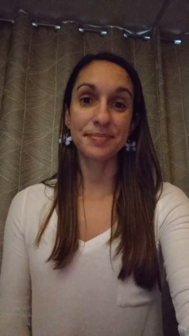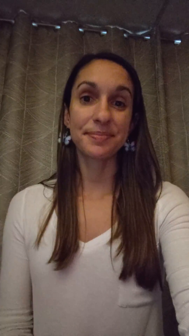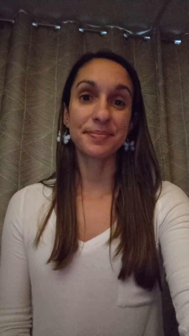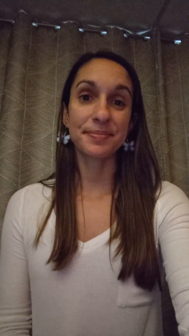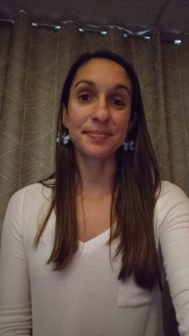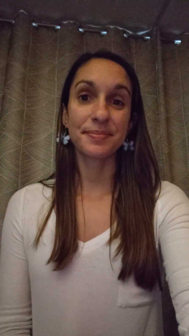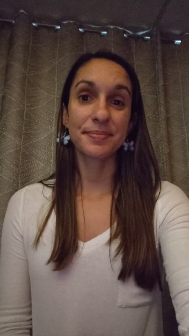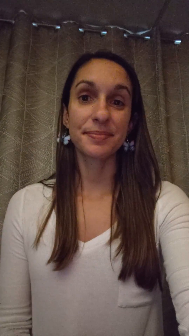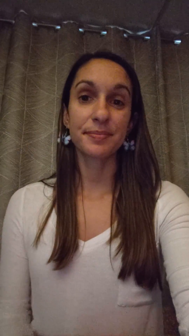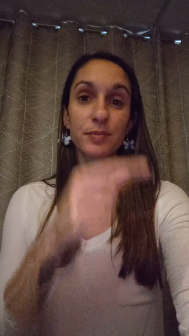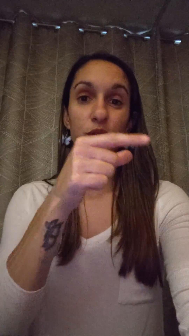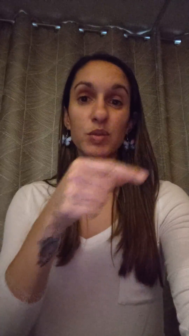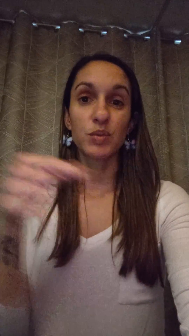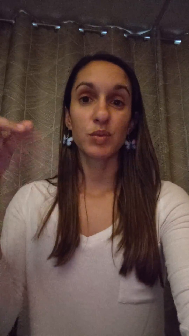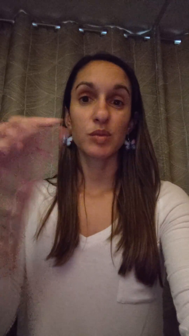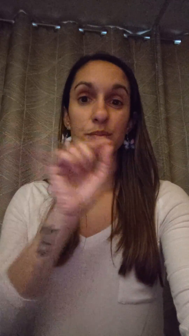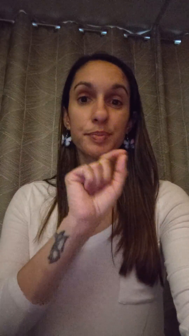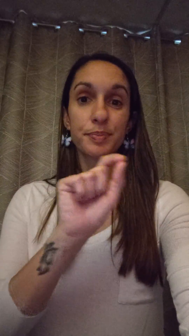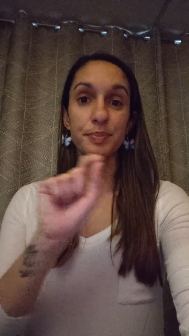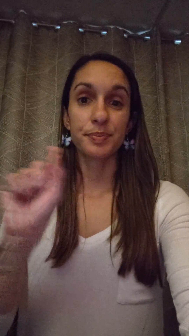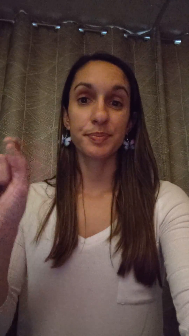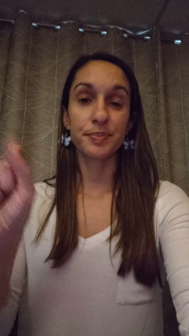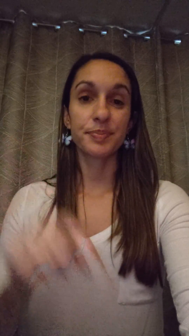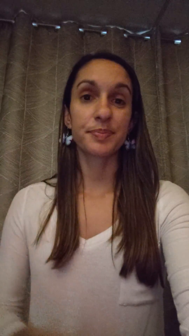peas